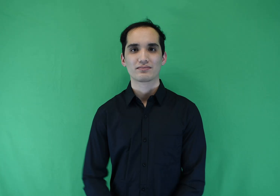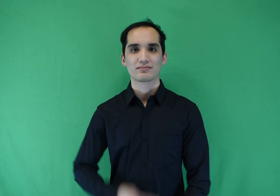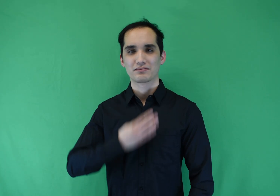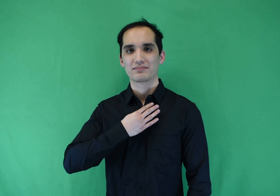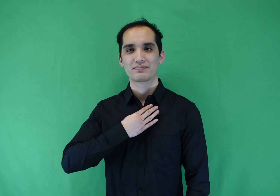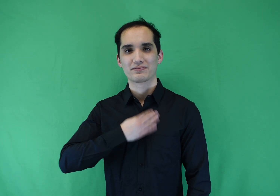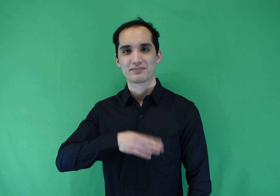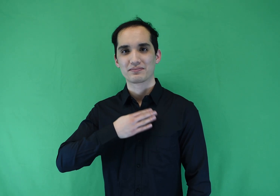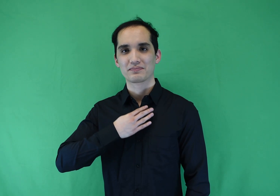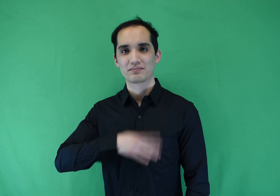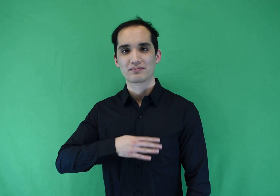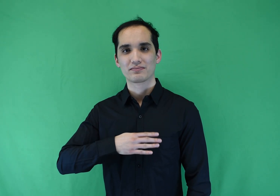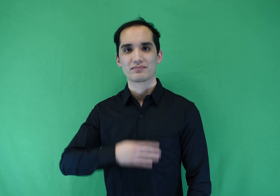baño